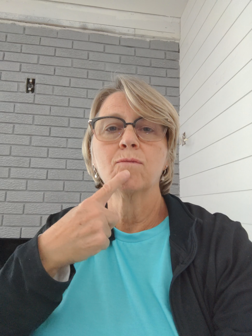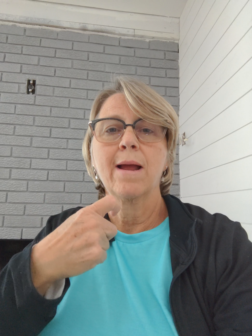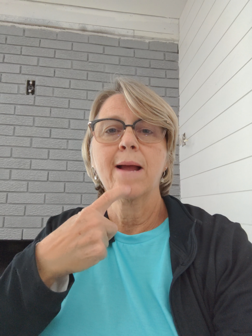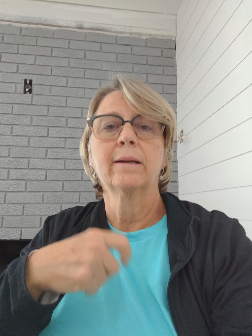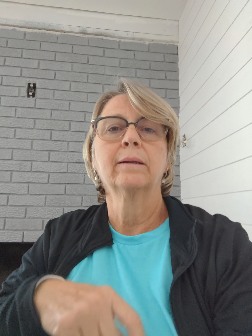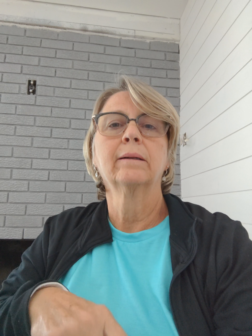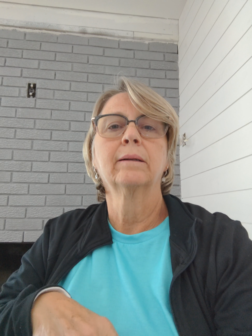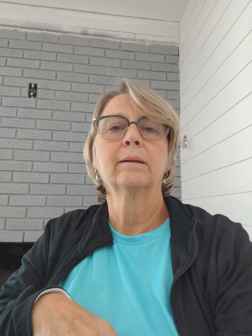red